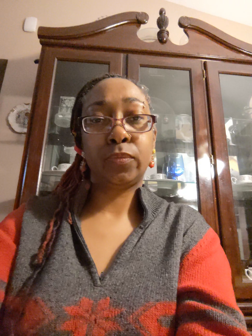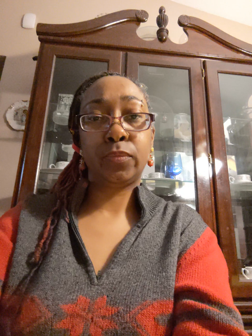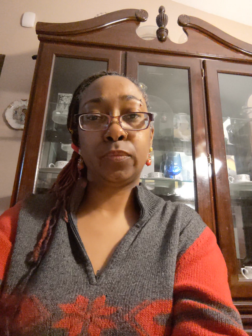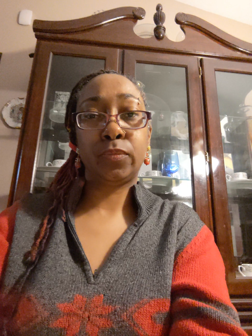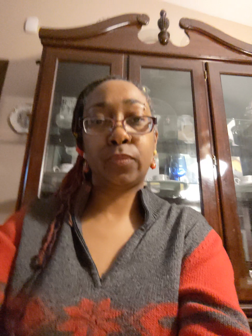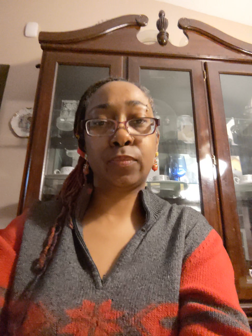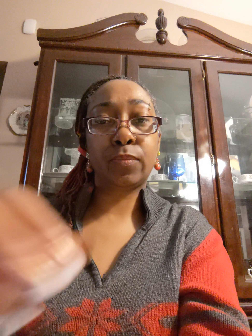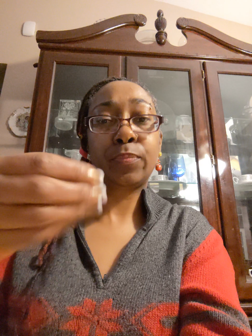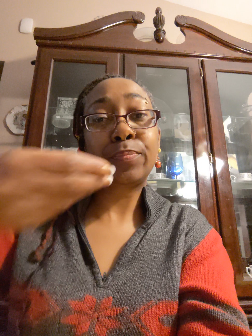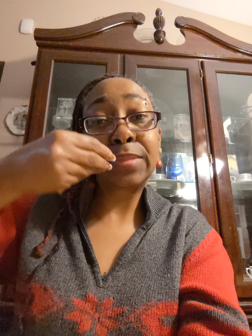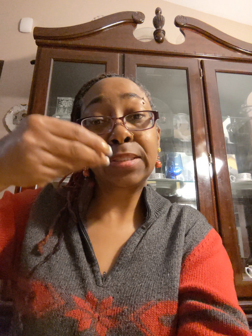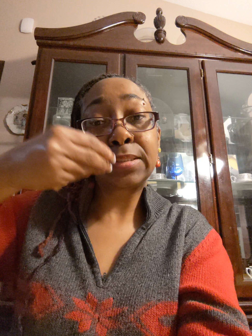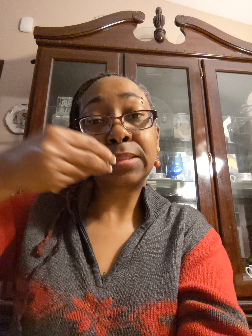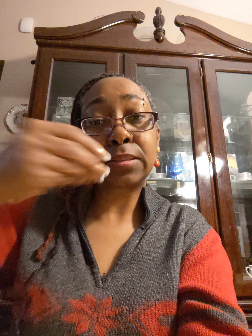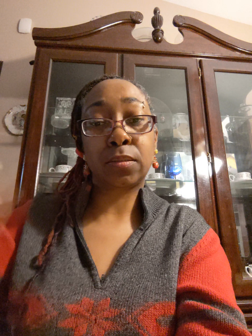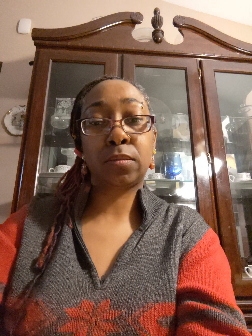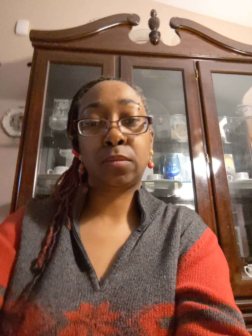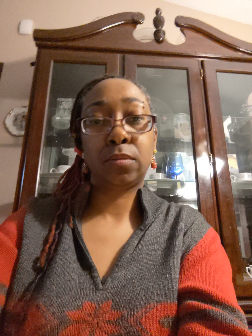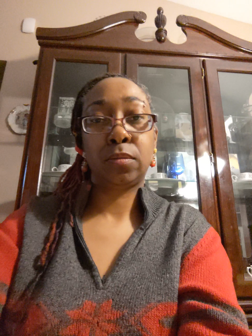pizza